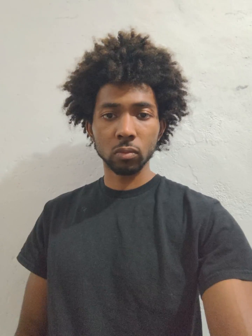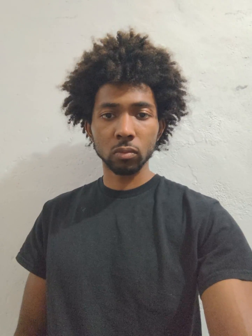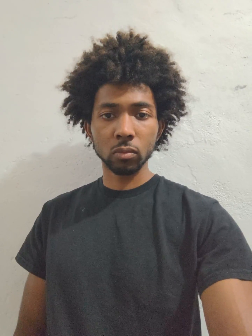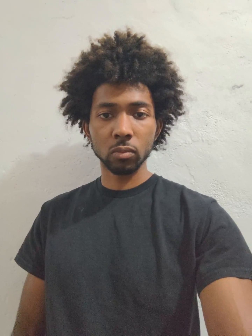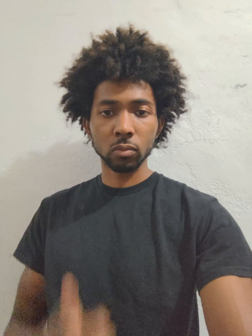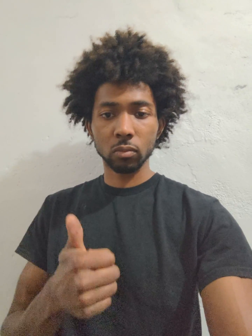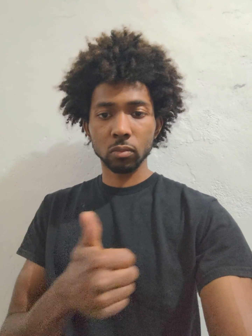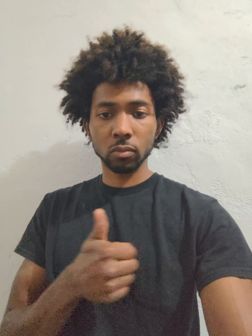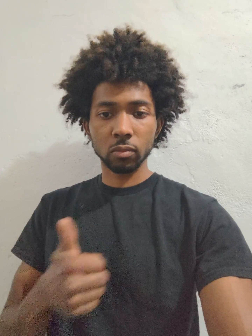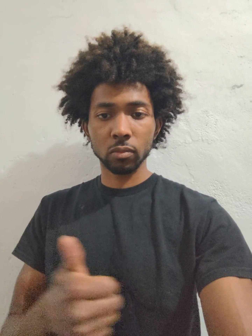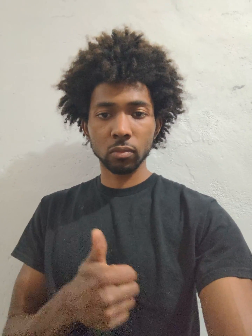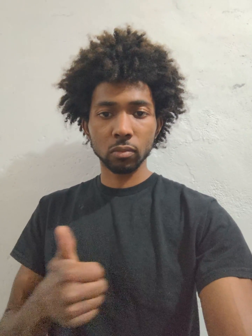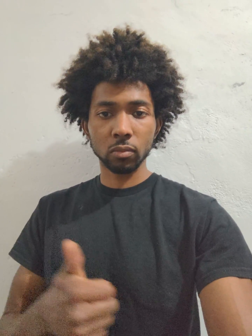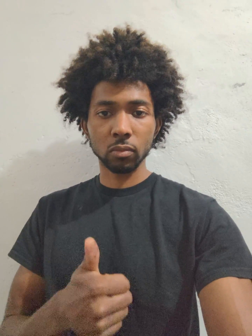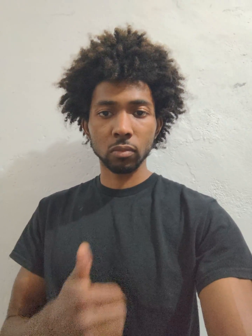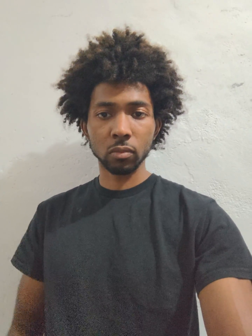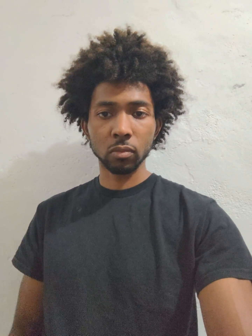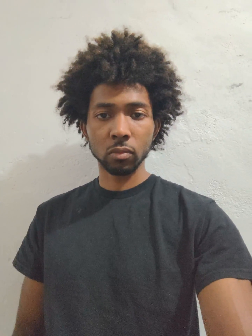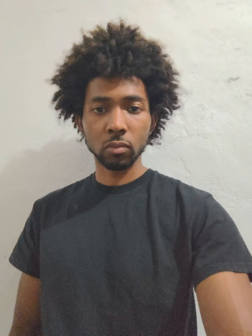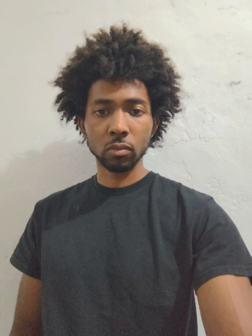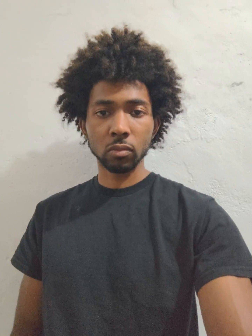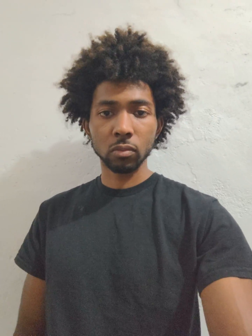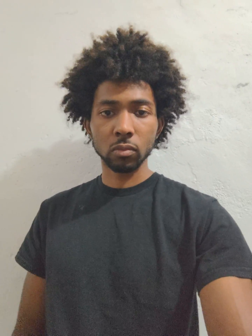basement